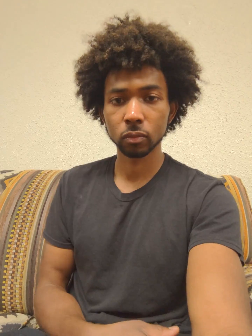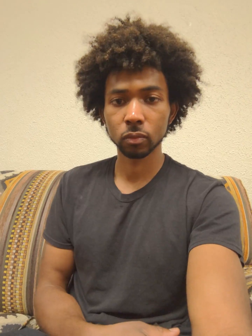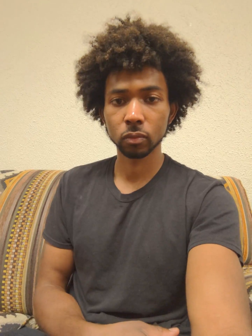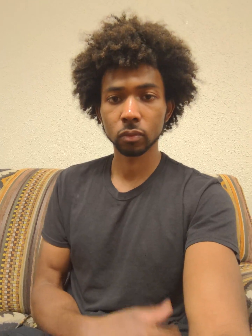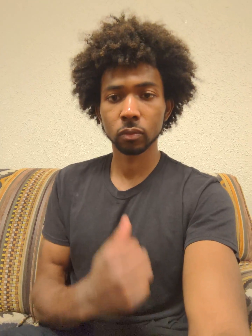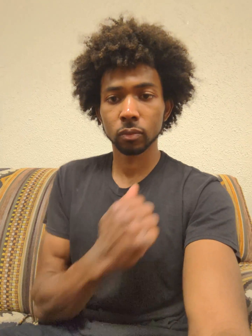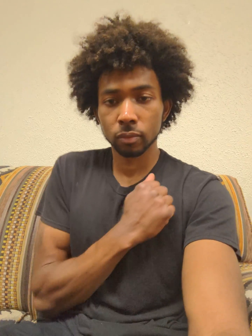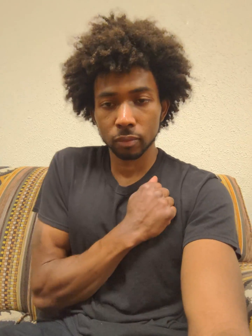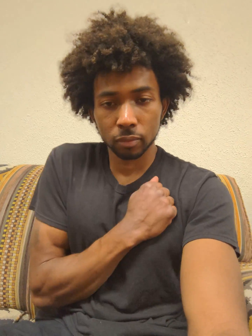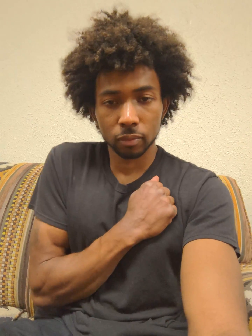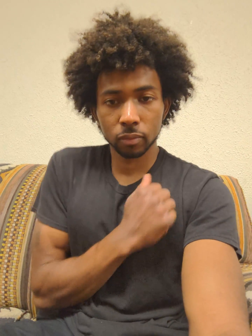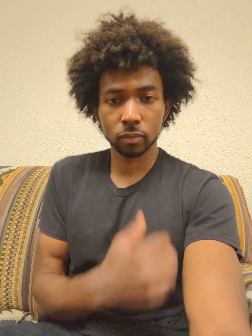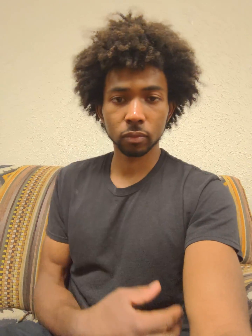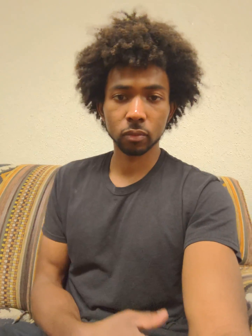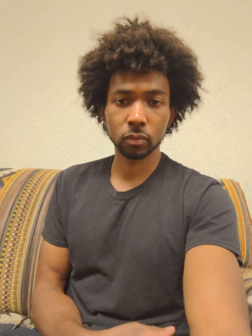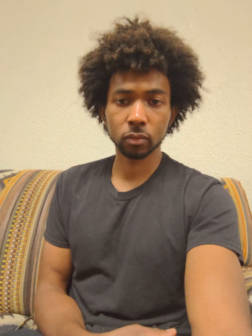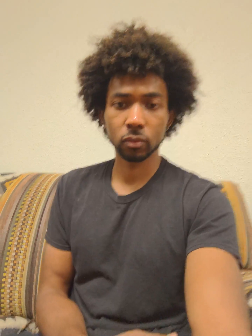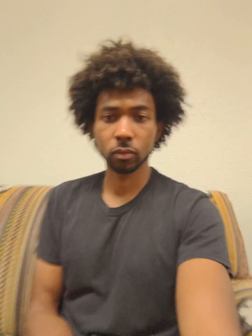love